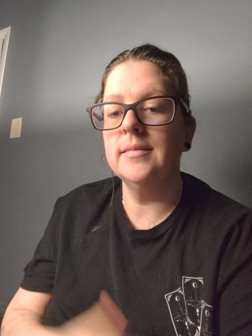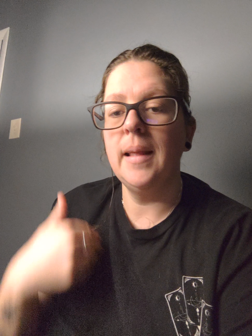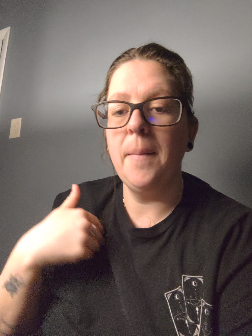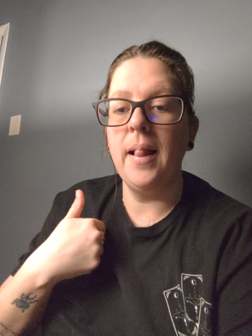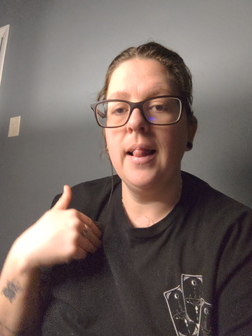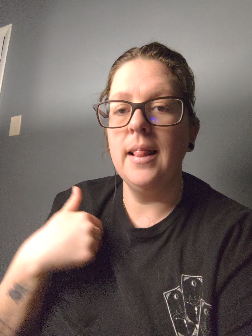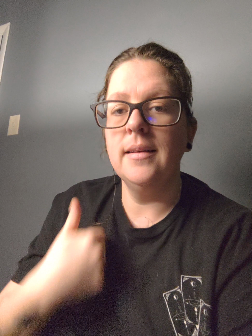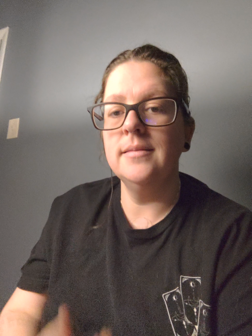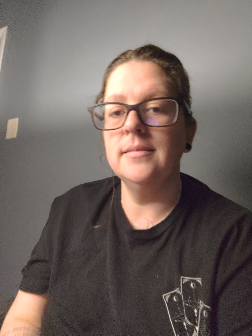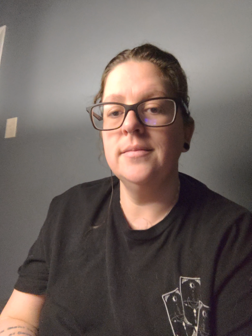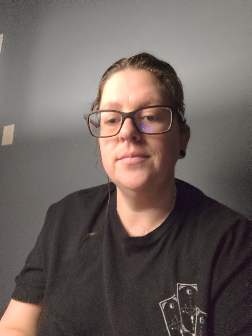animal